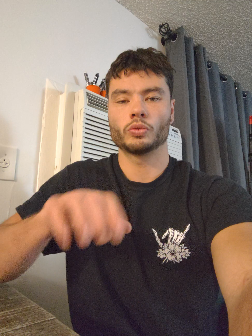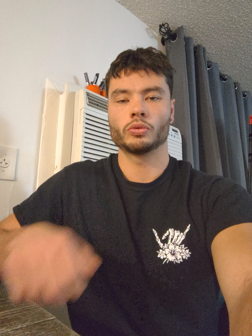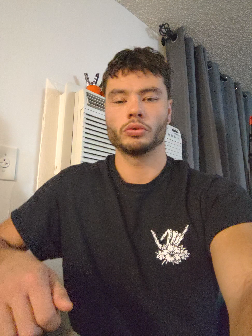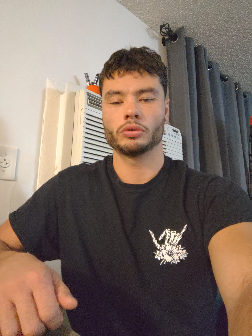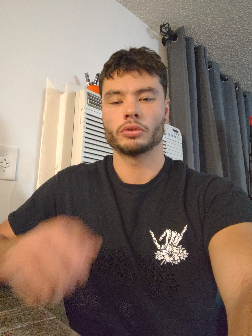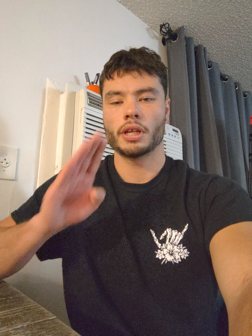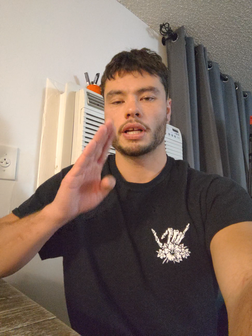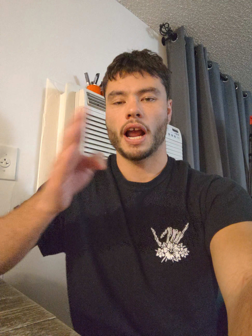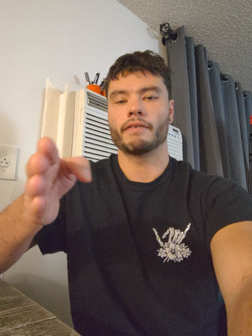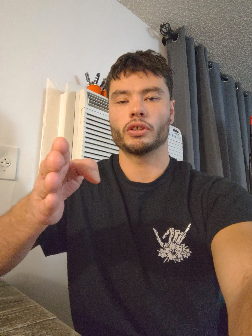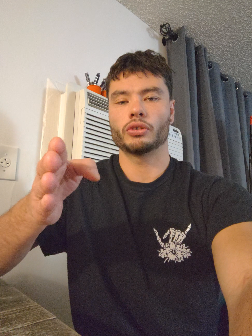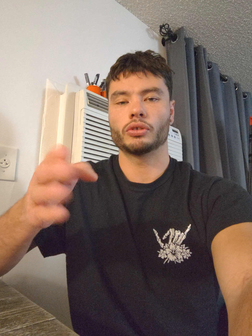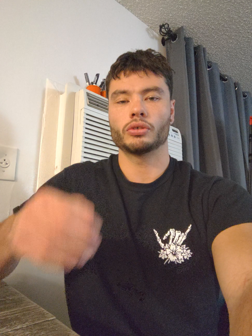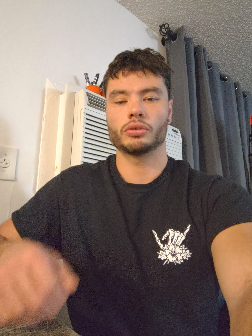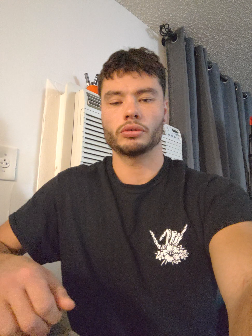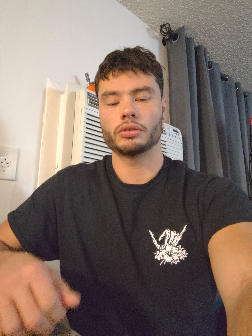after